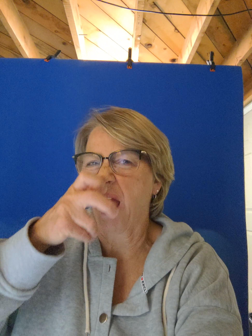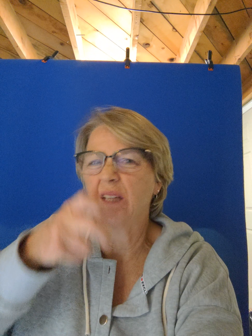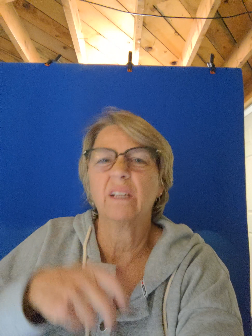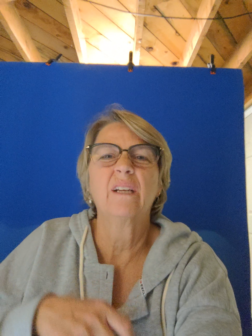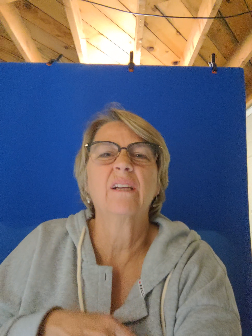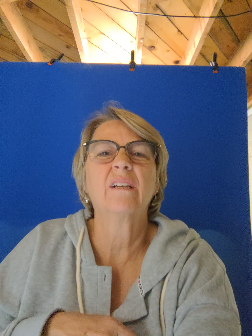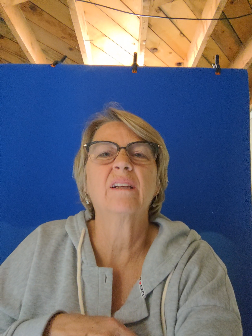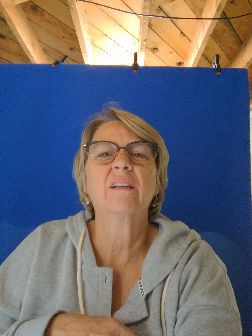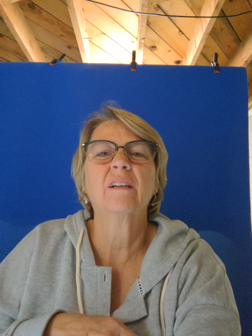bug